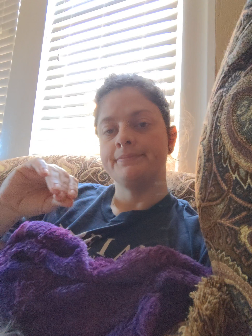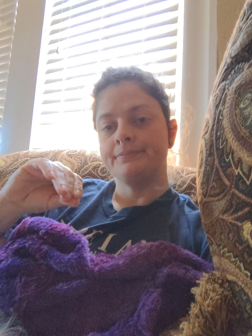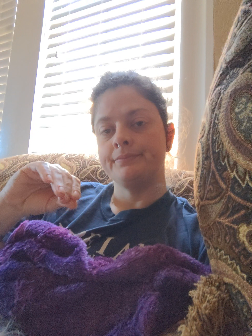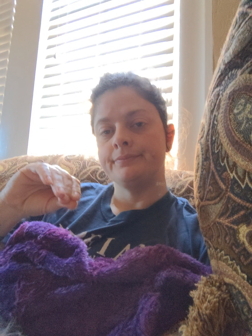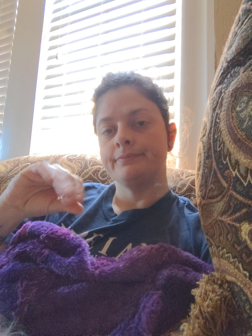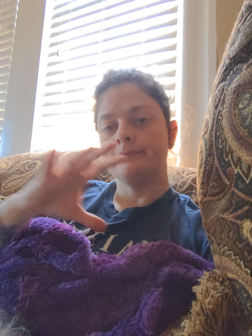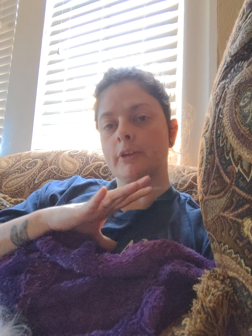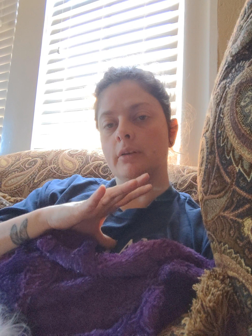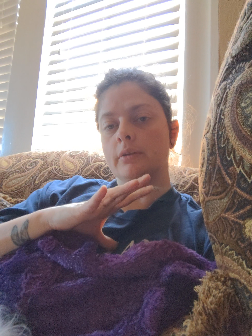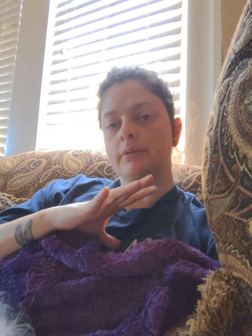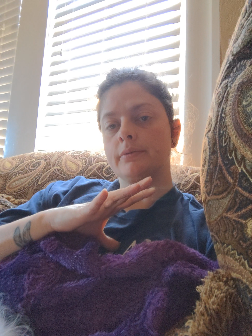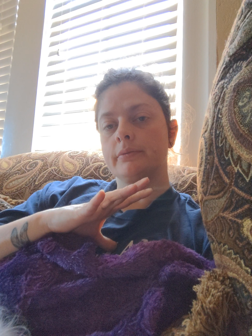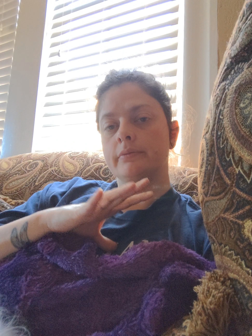fine